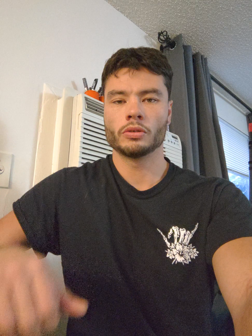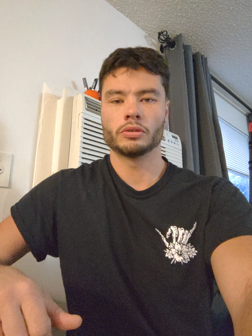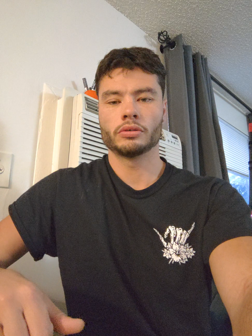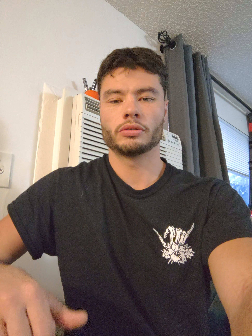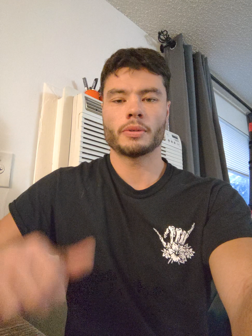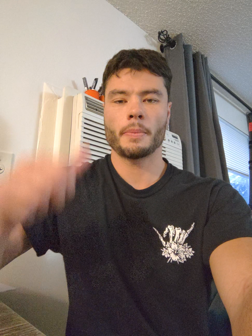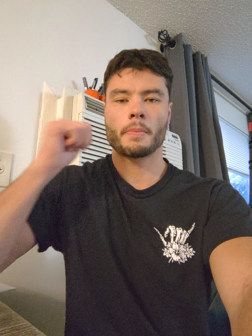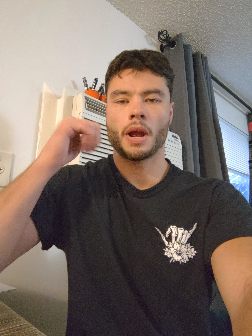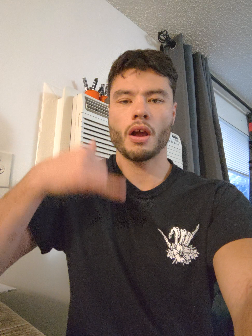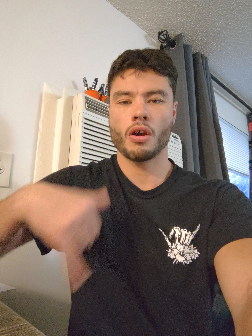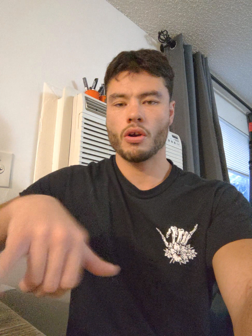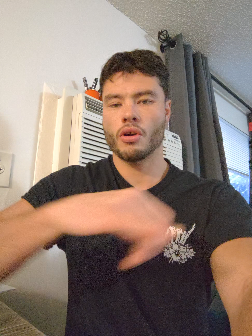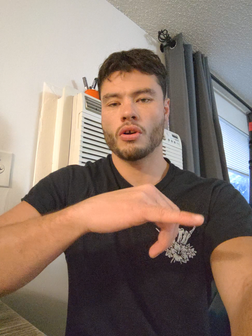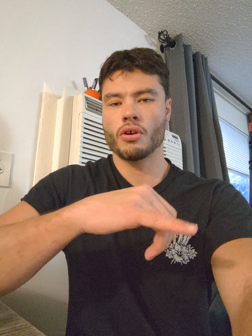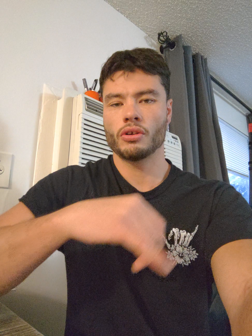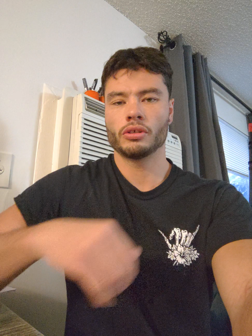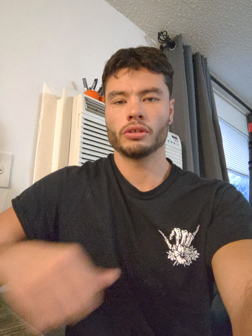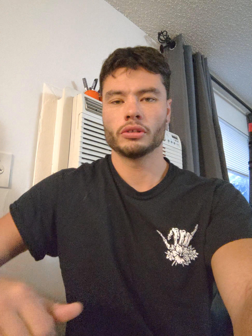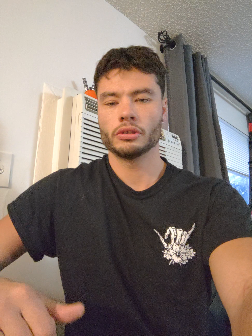backyard